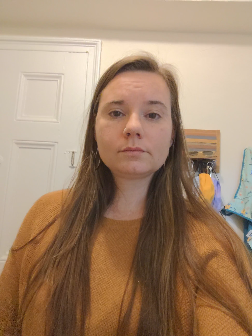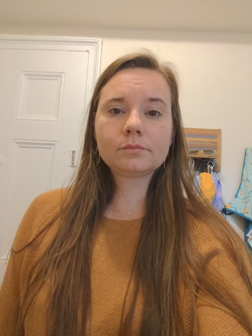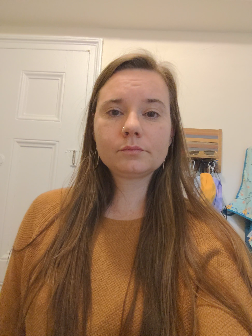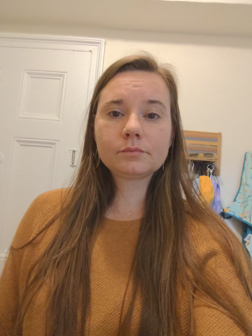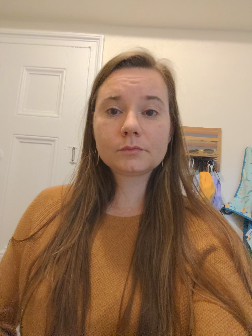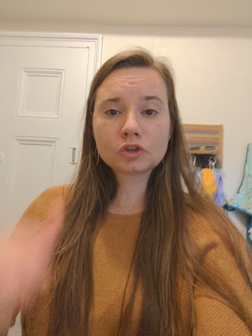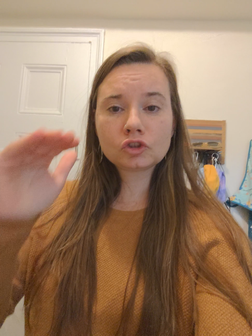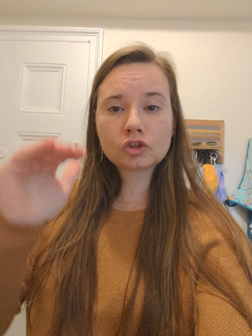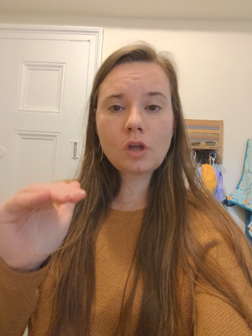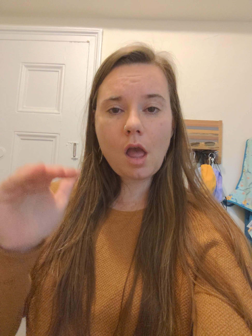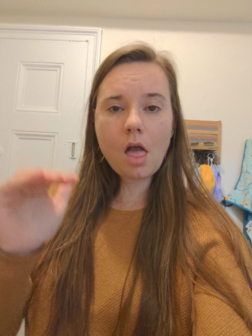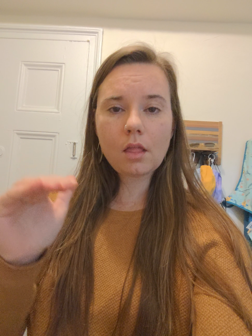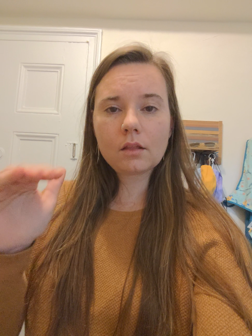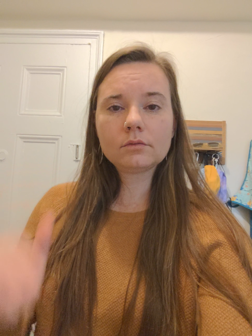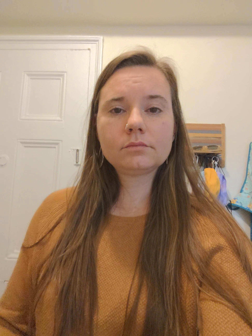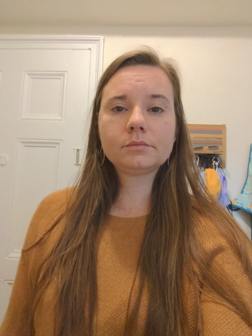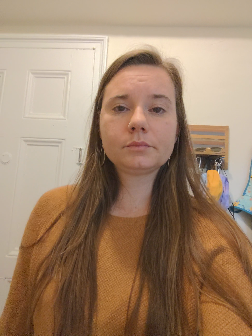child